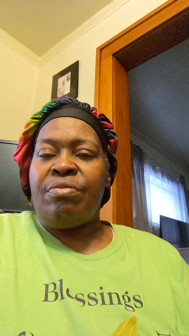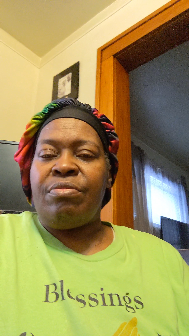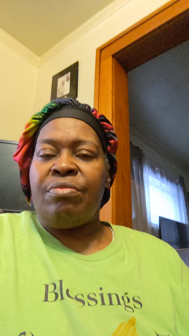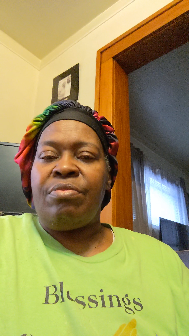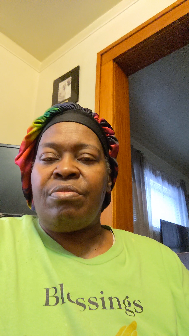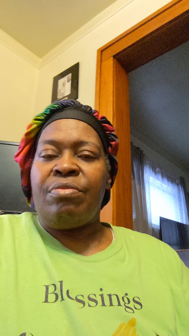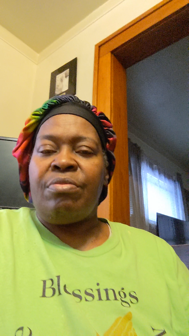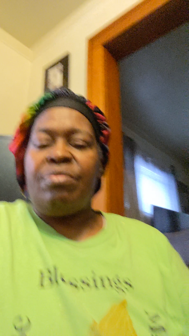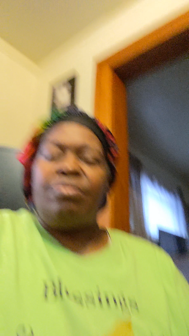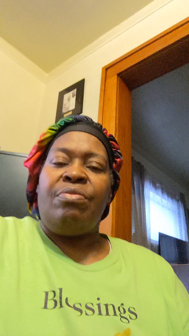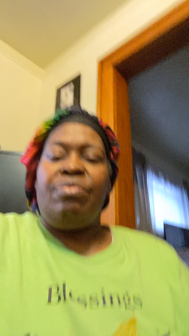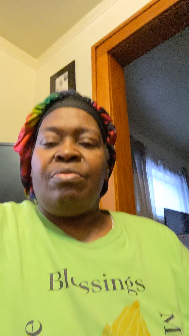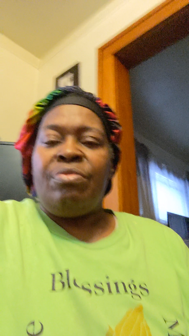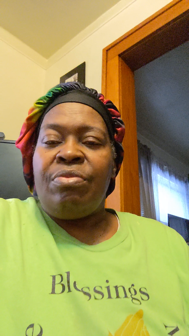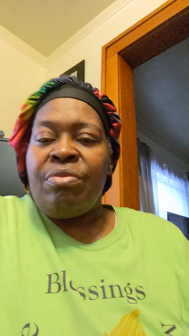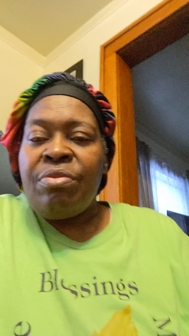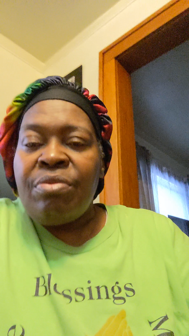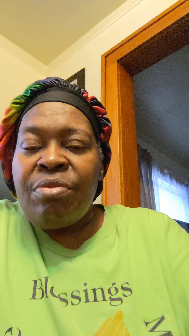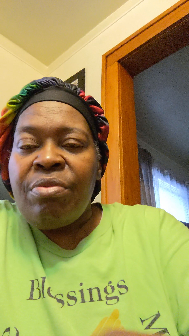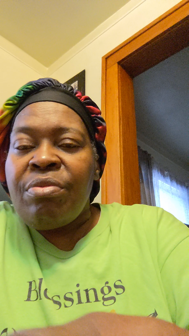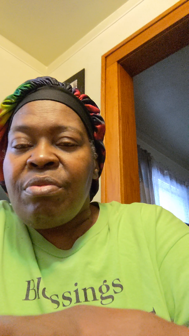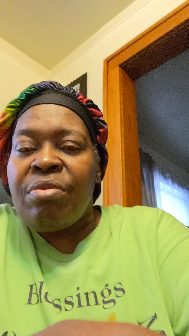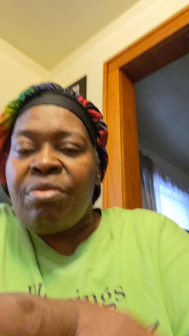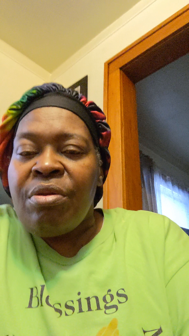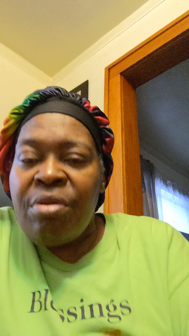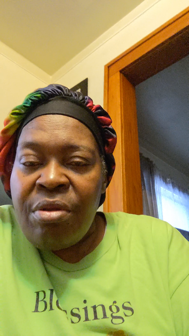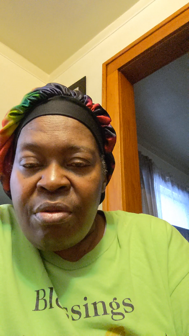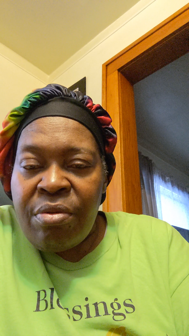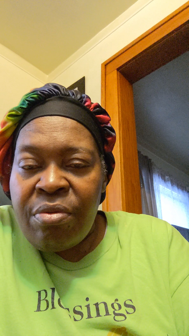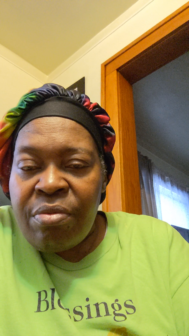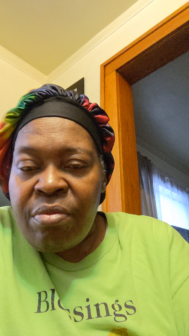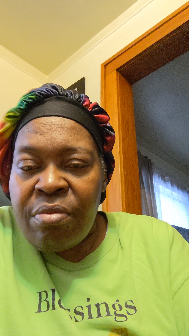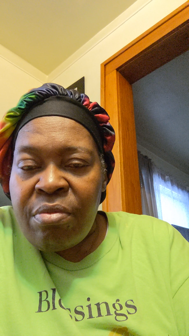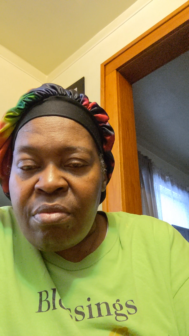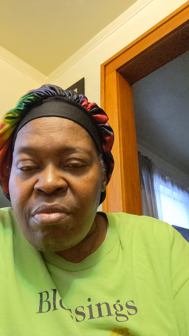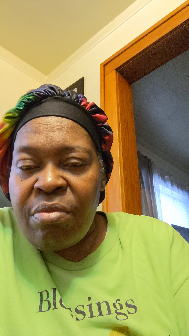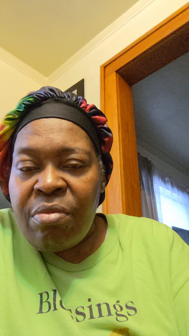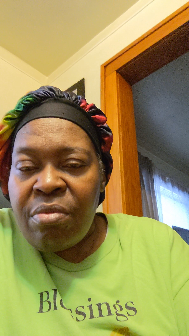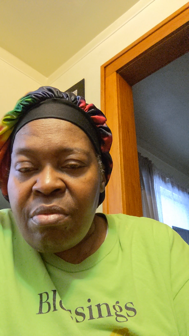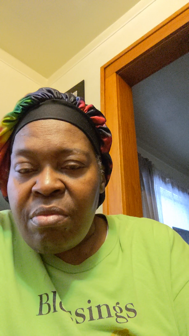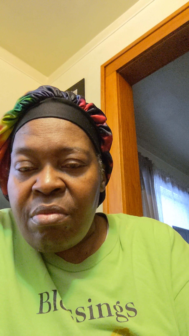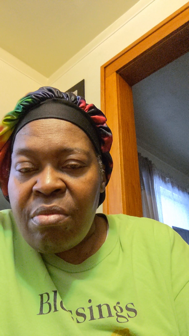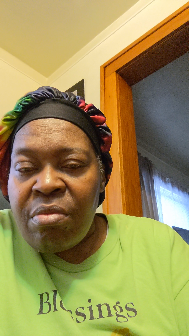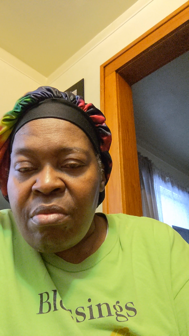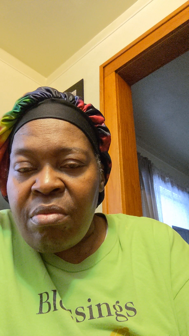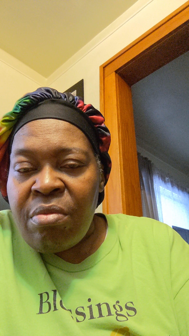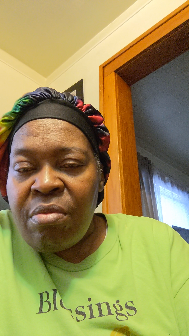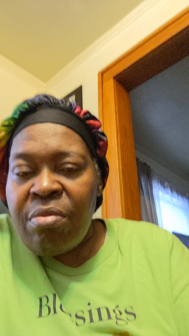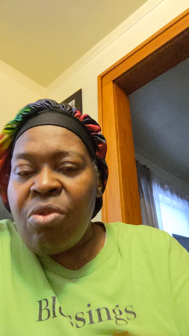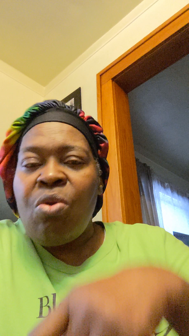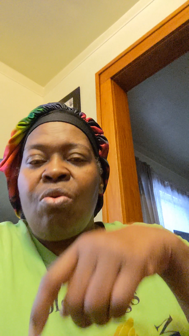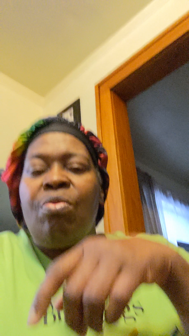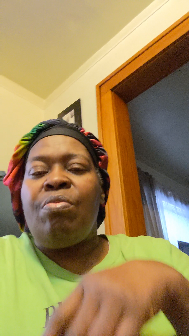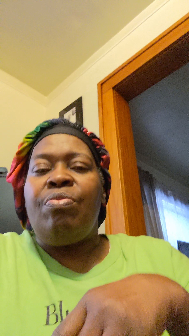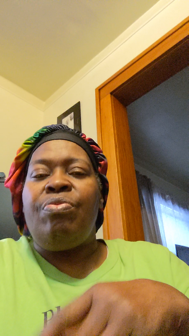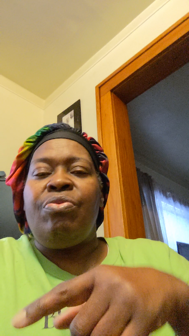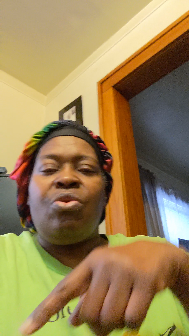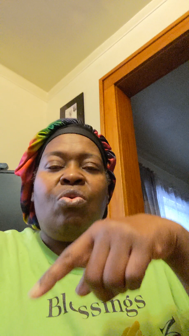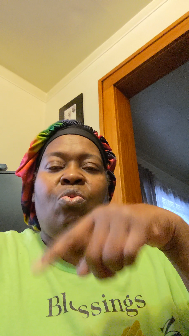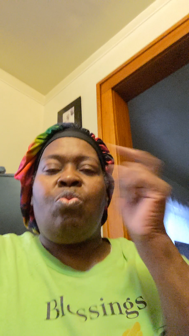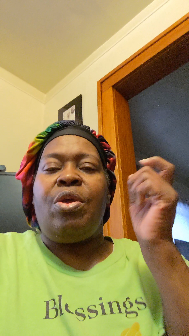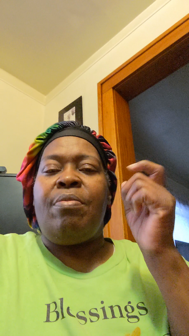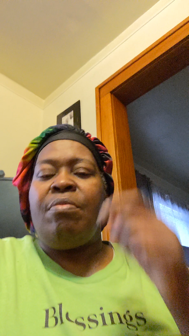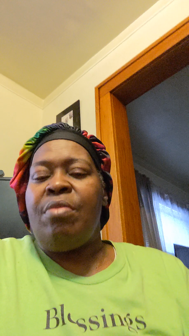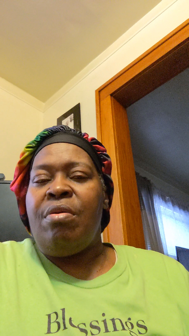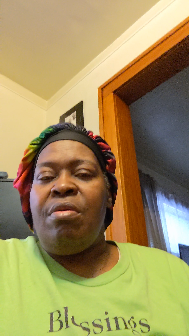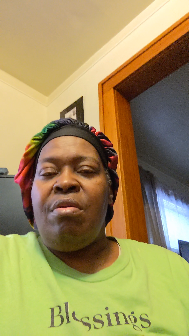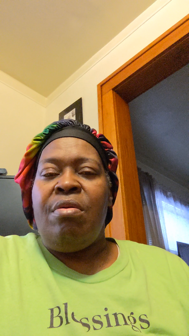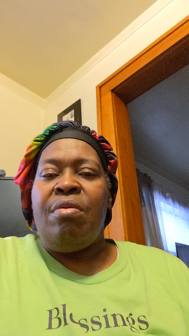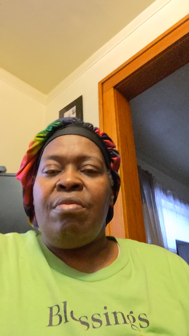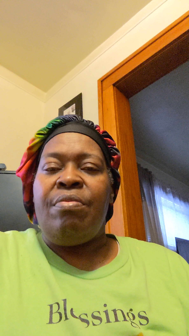rip